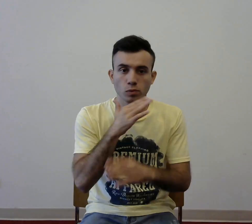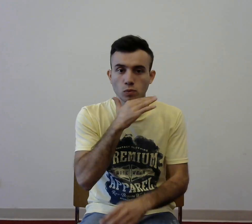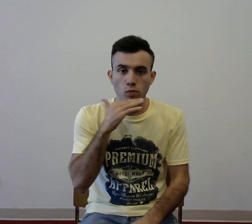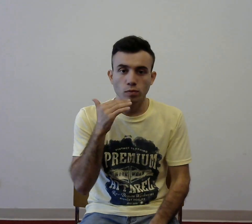çox